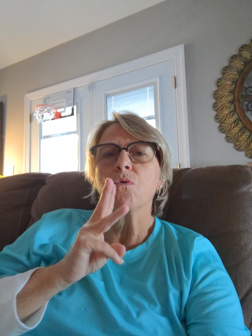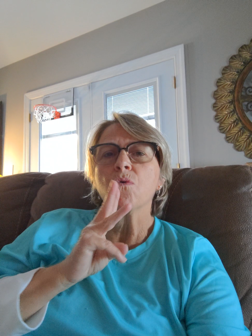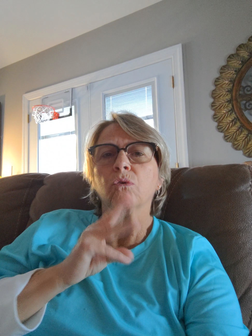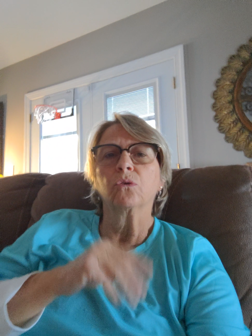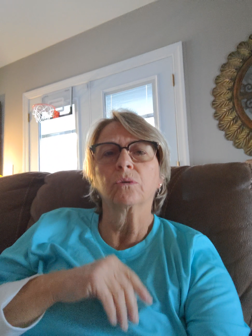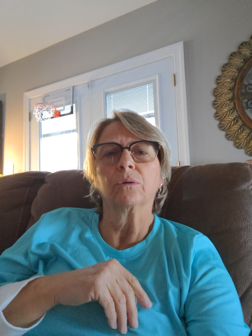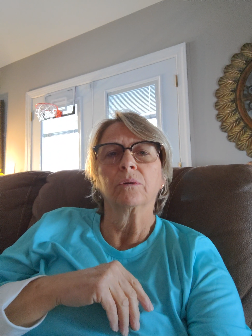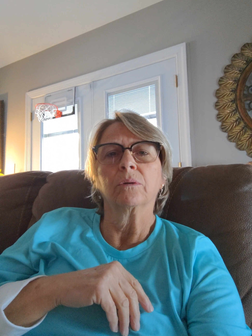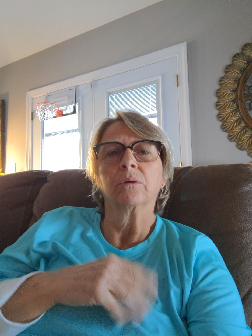water